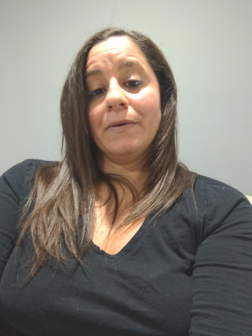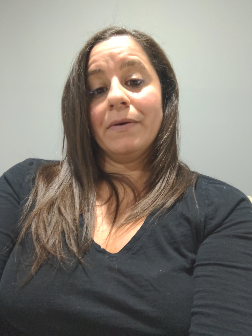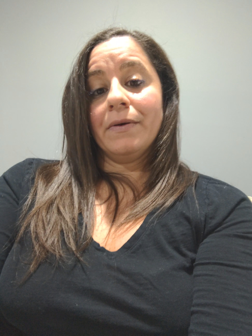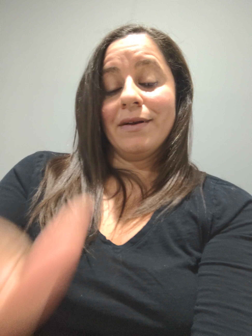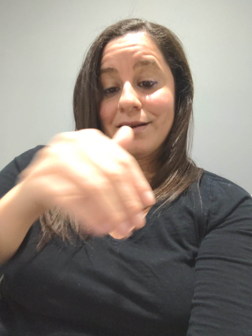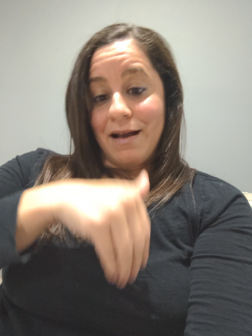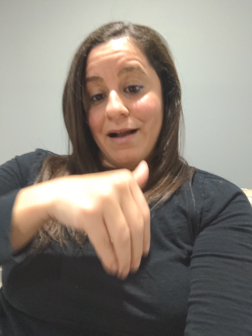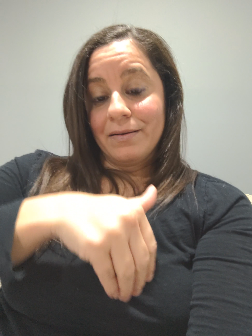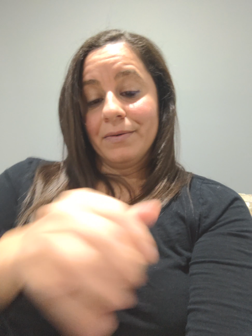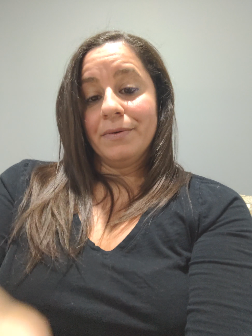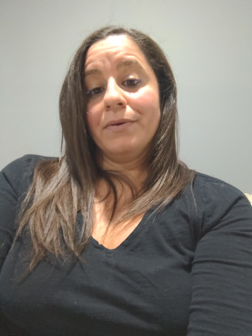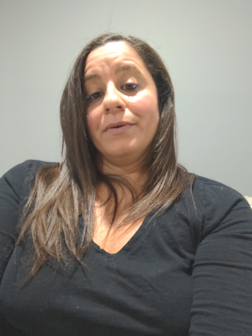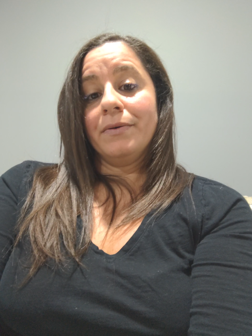night